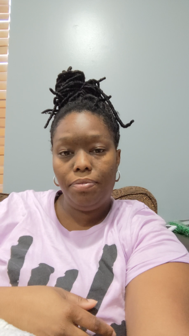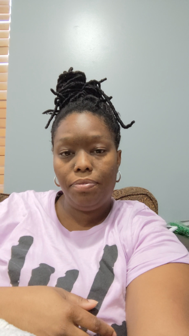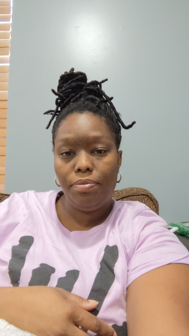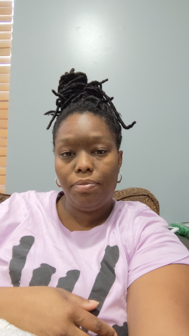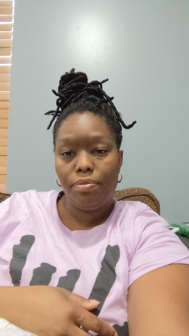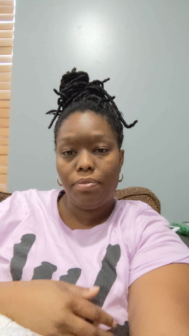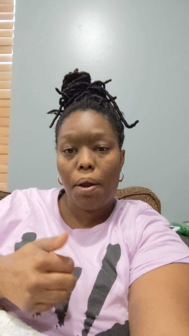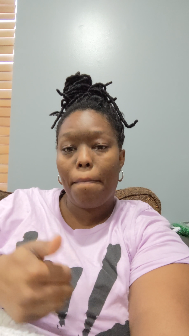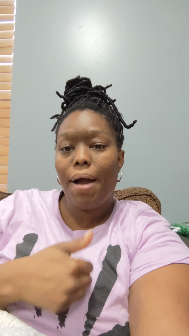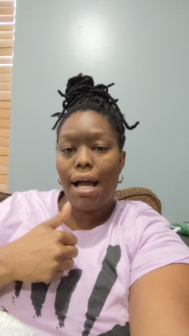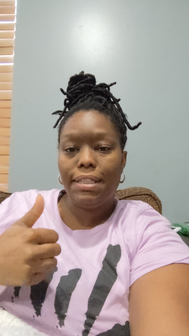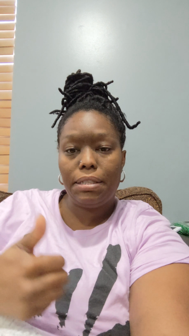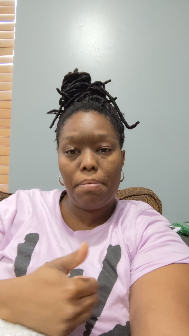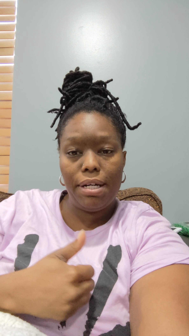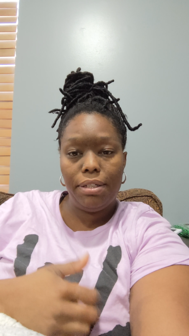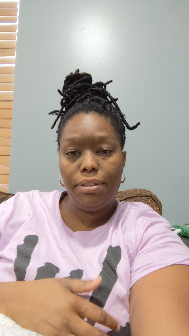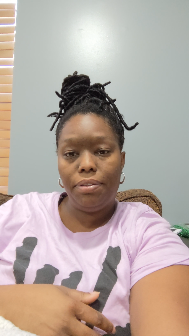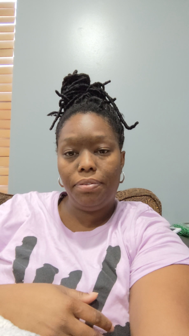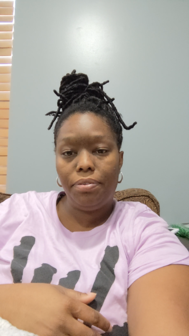basement